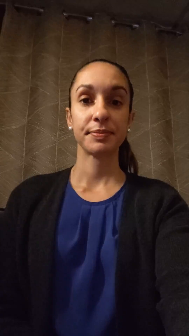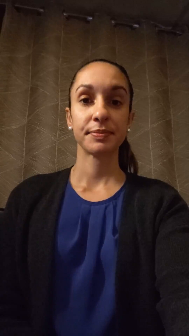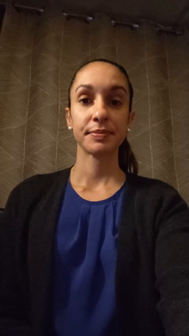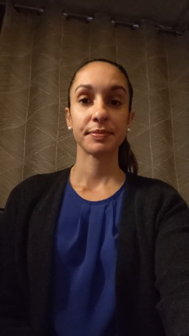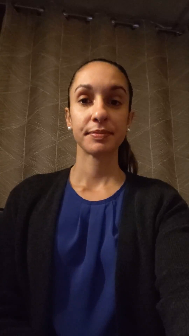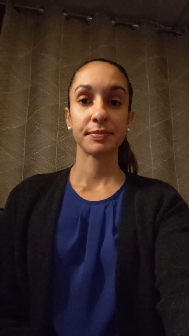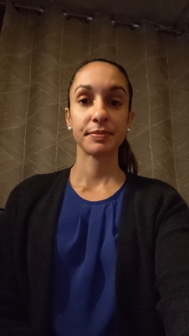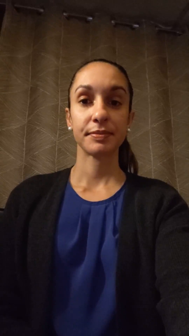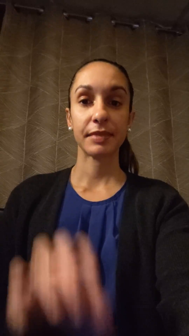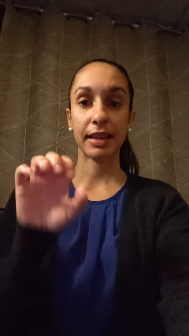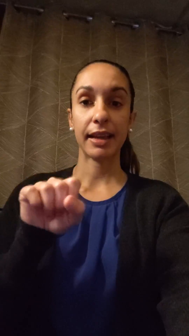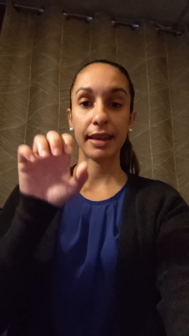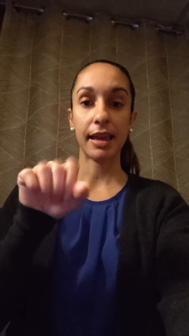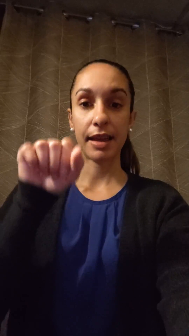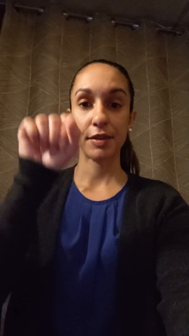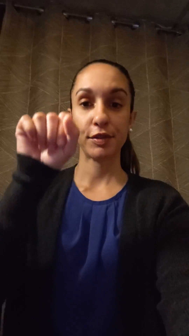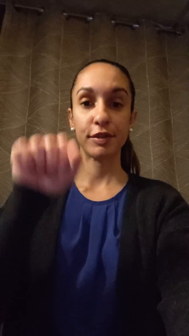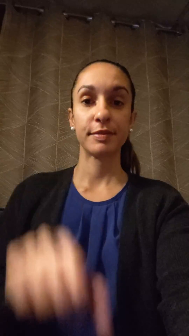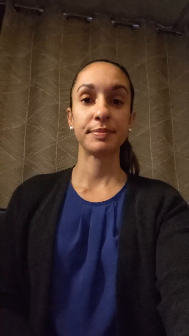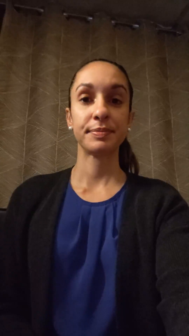ladder